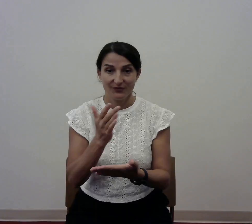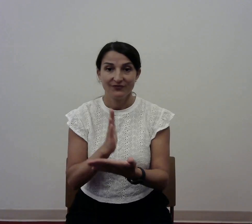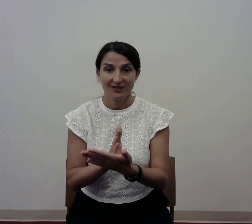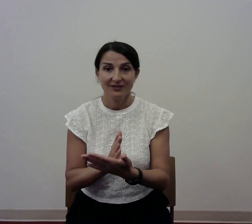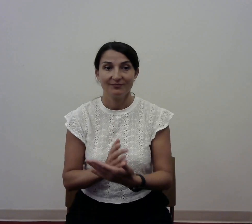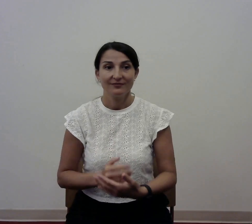var